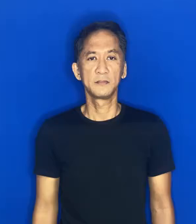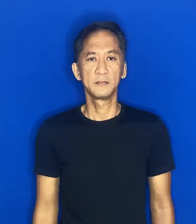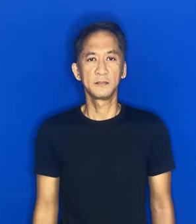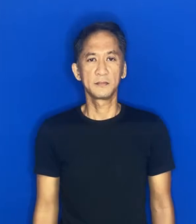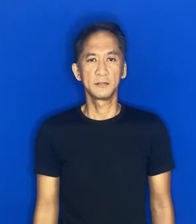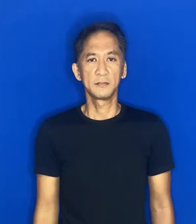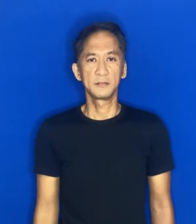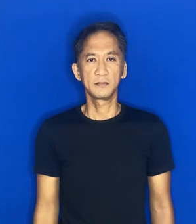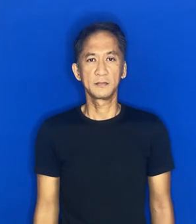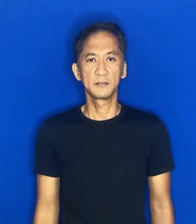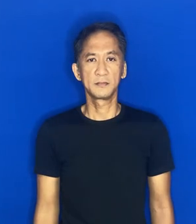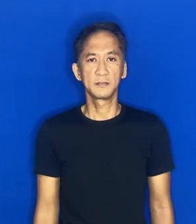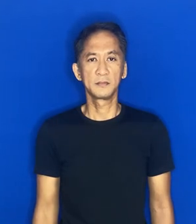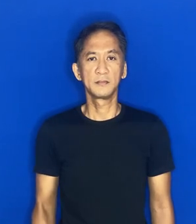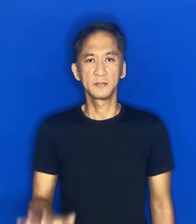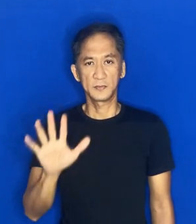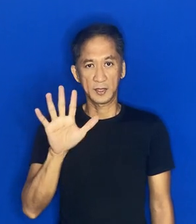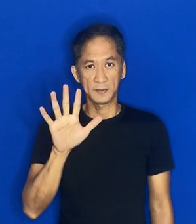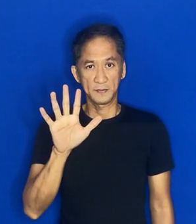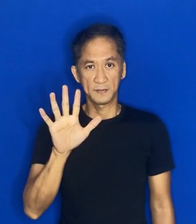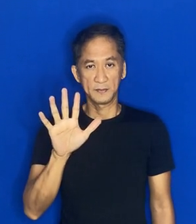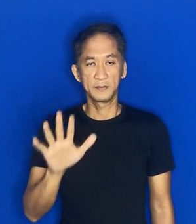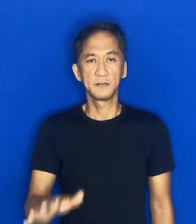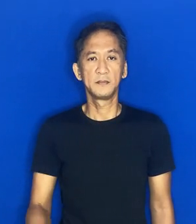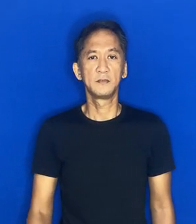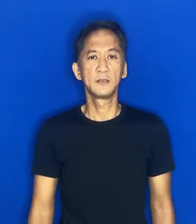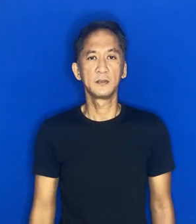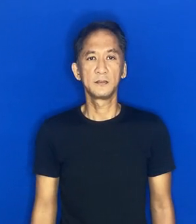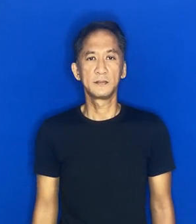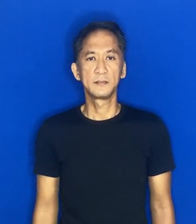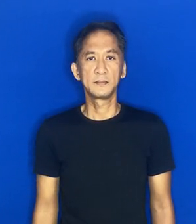five